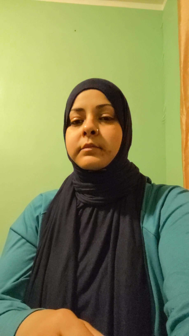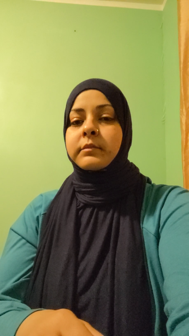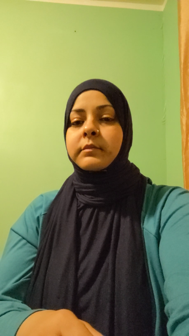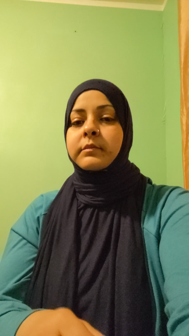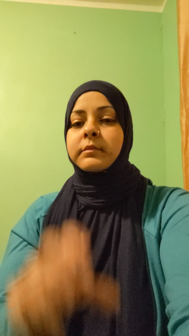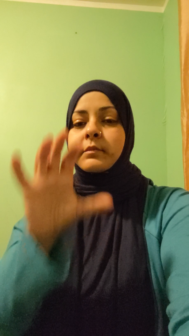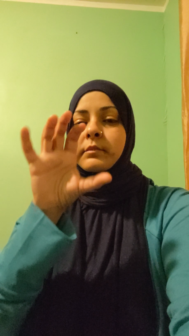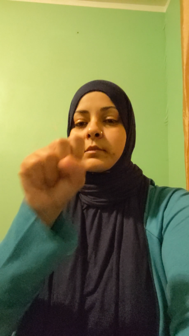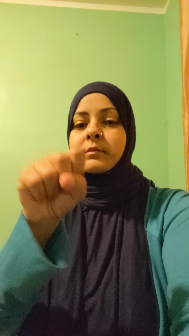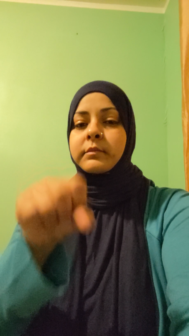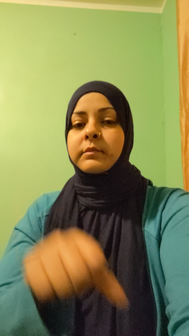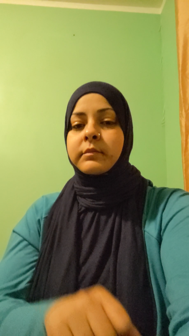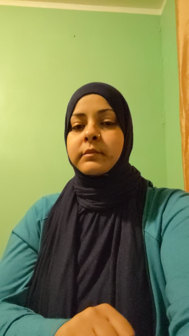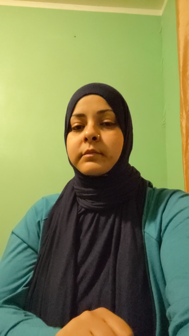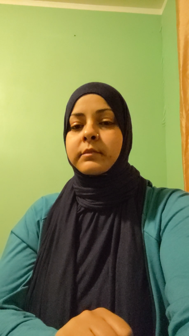catch